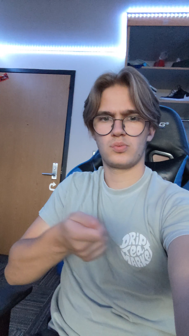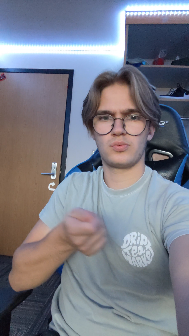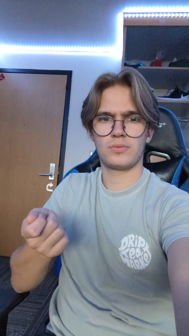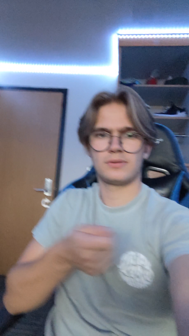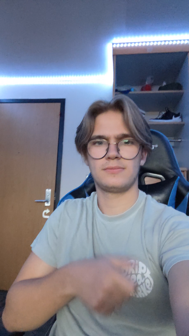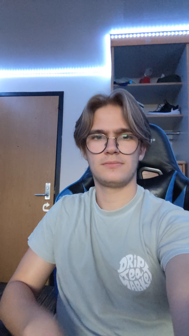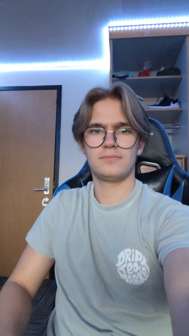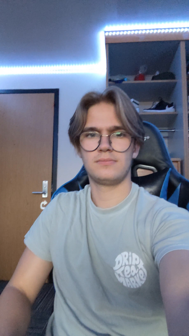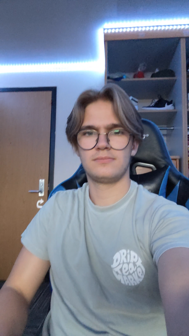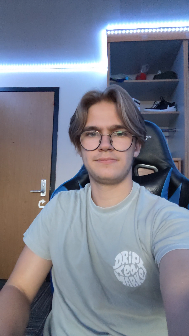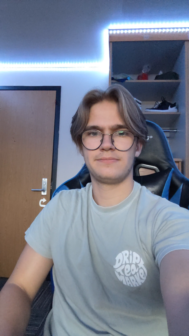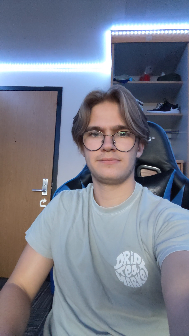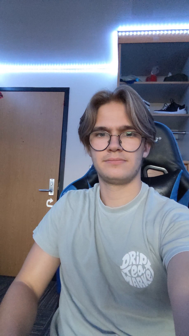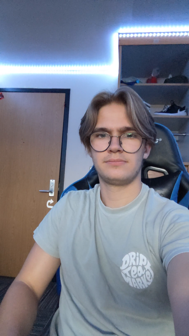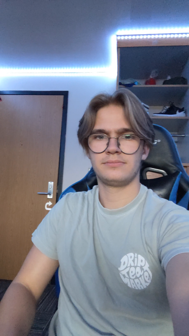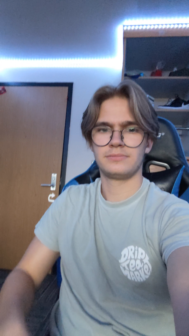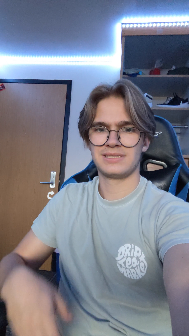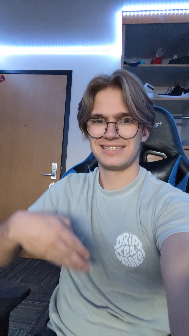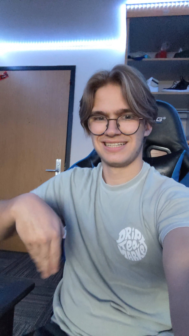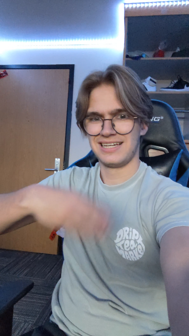kick